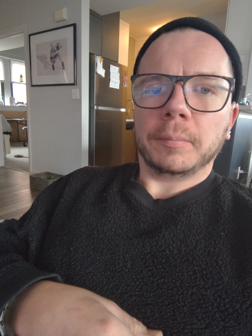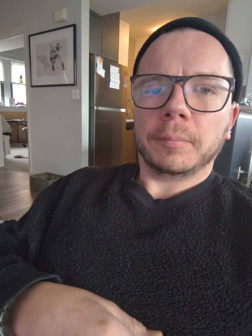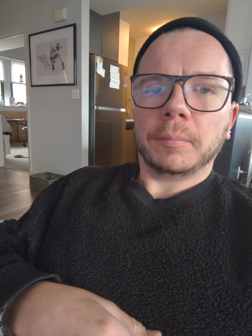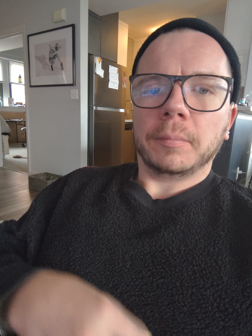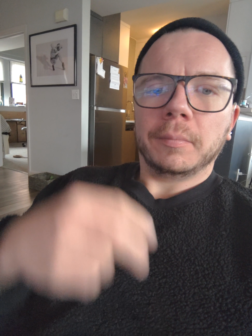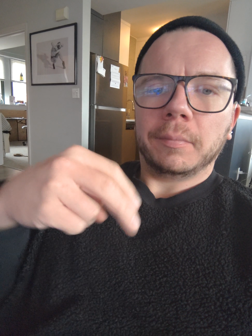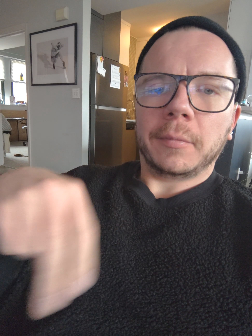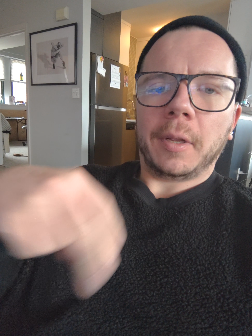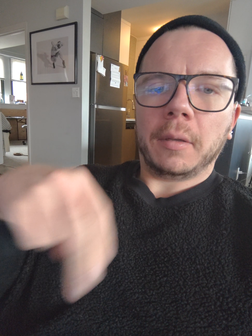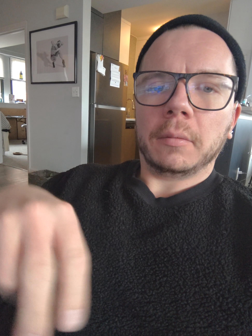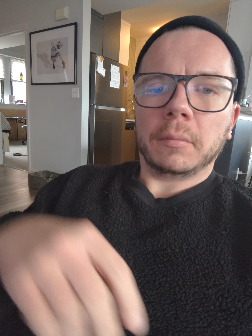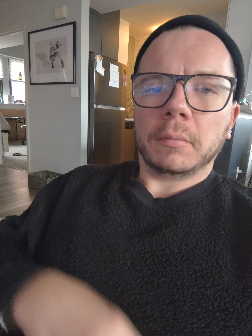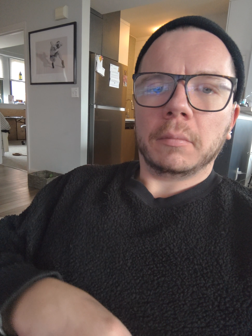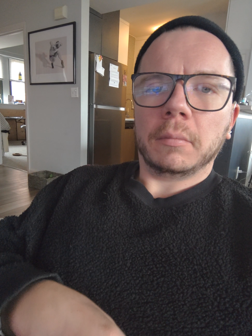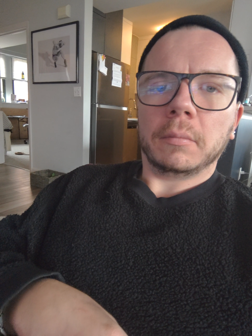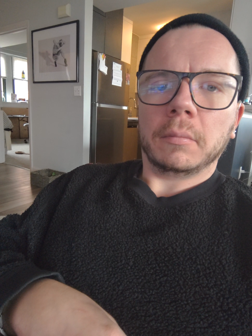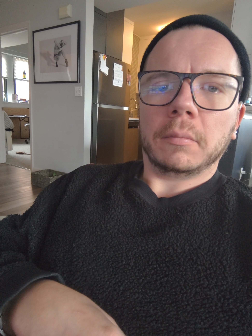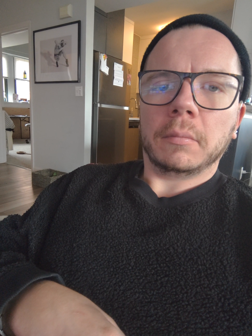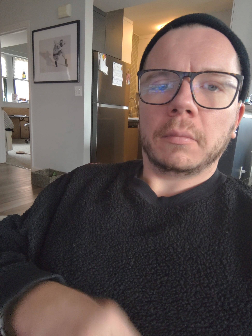dance